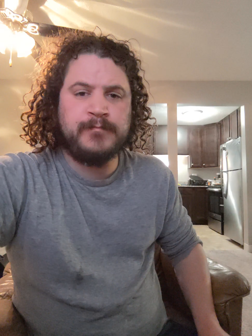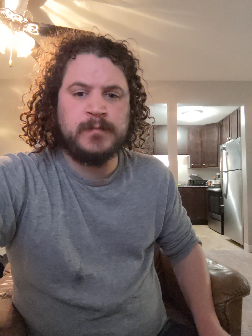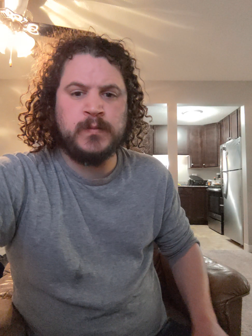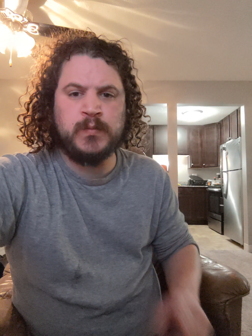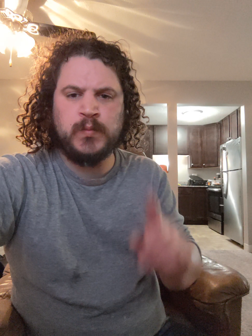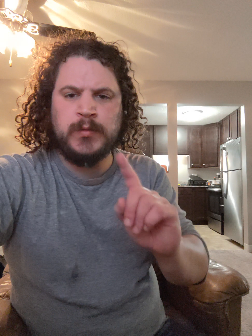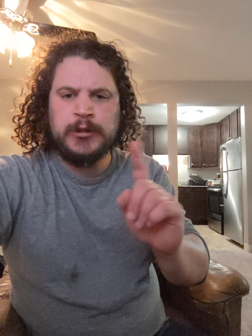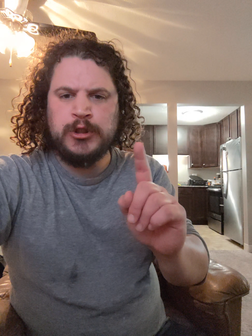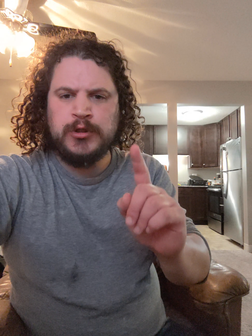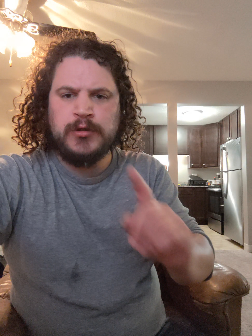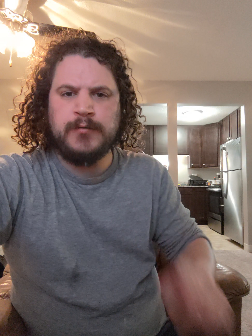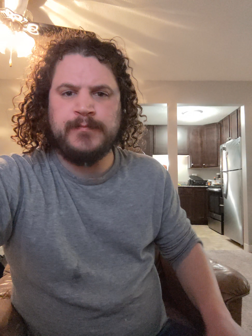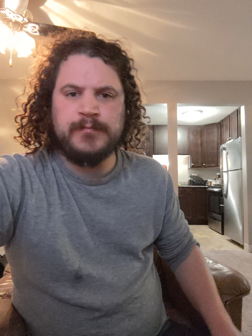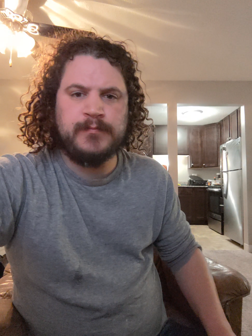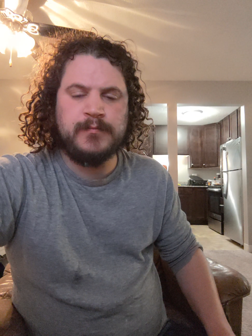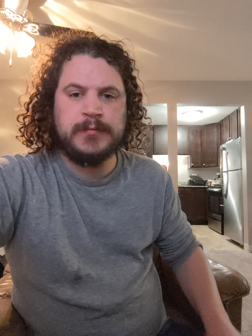where